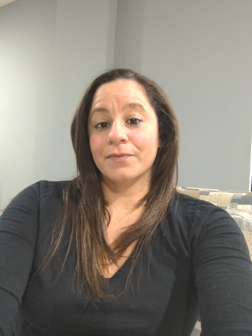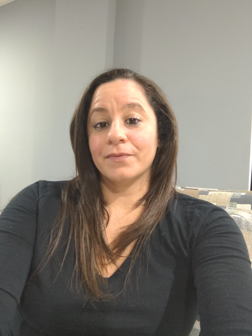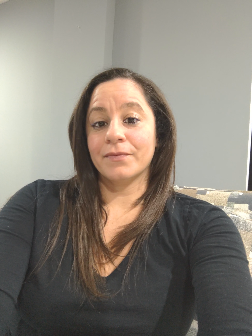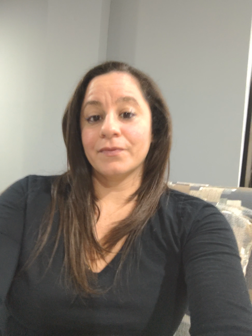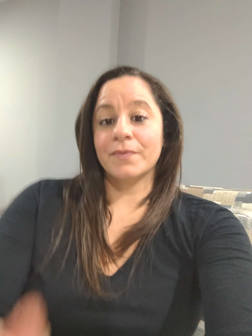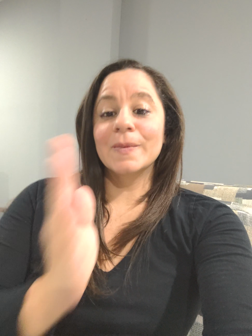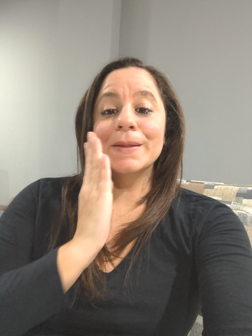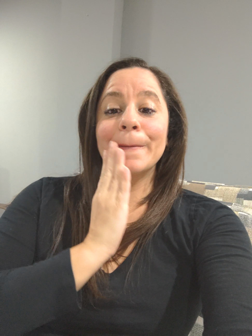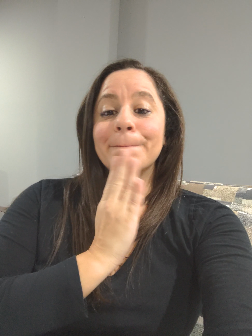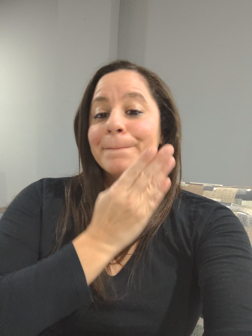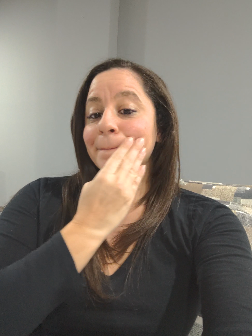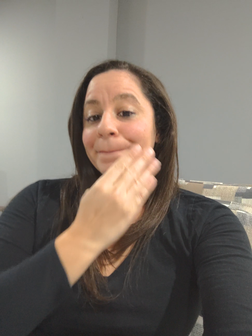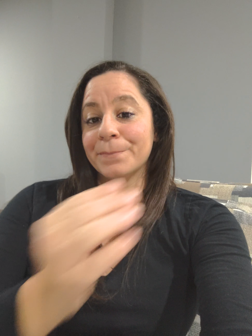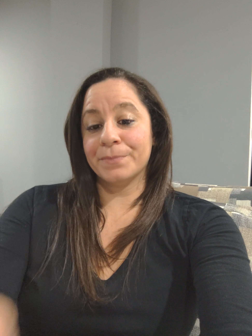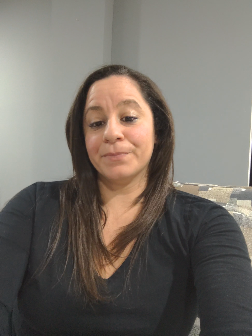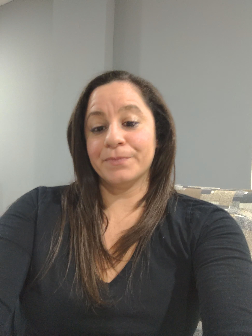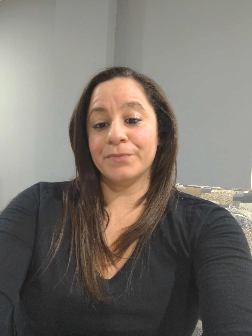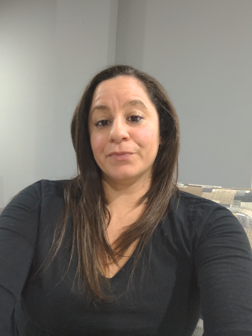napkin